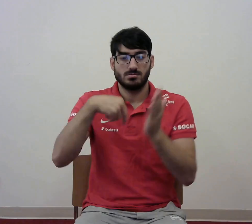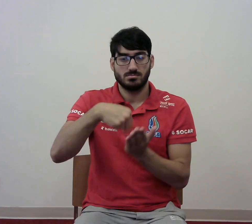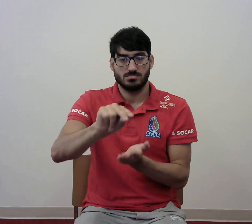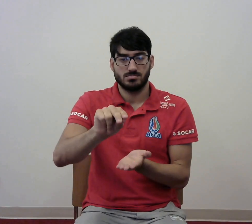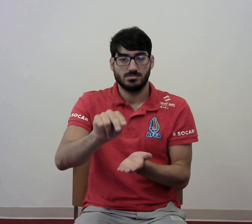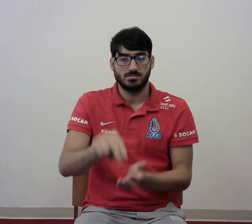almaq